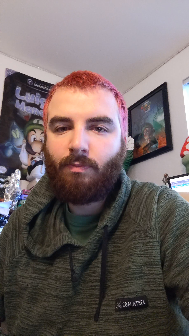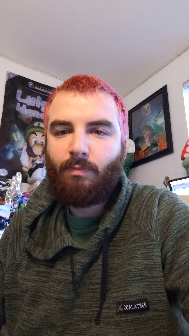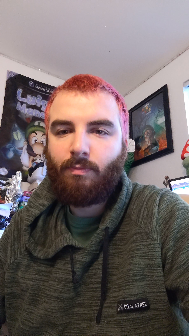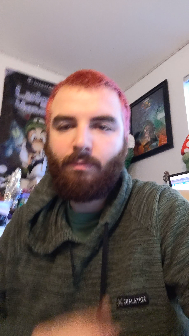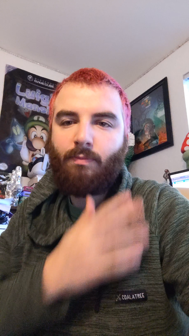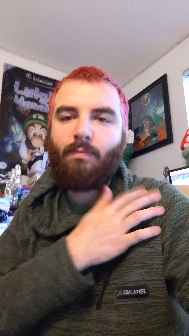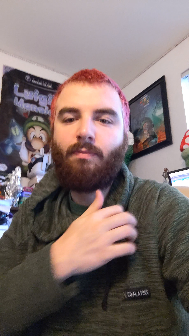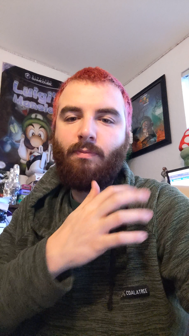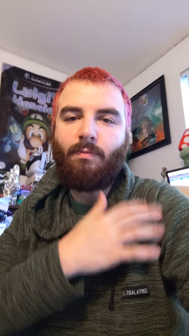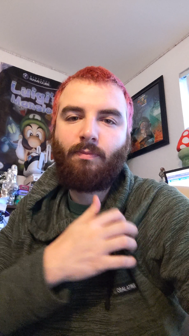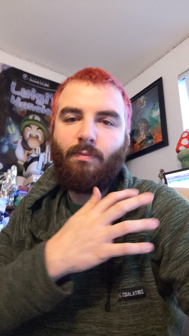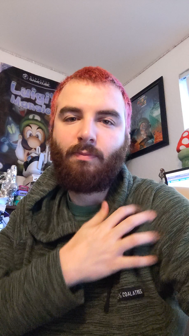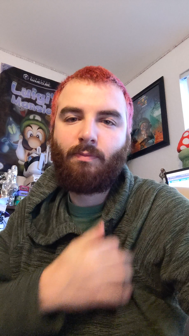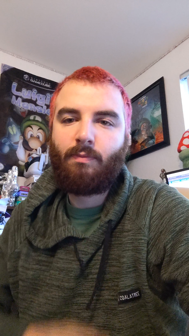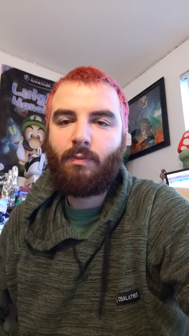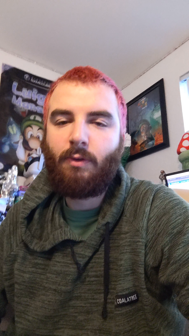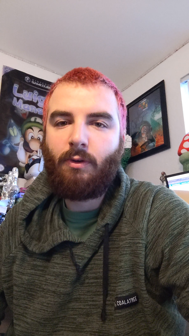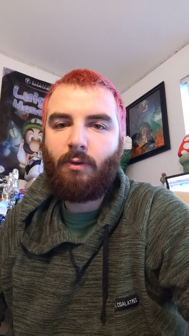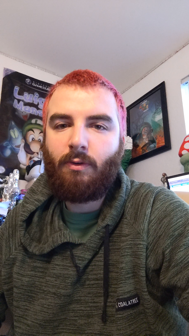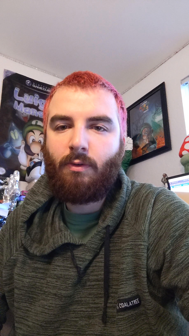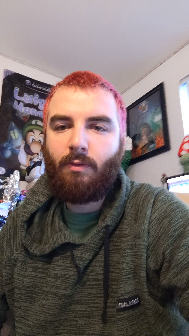bear